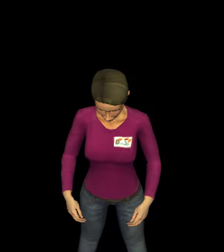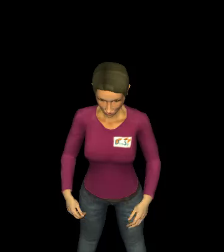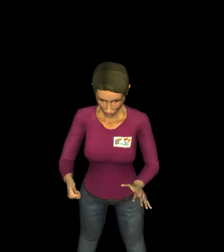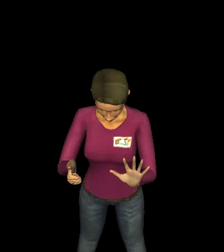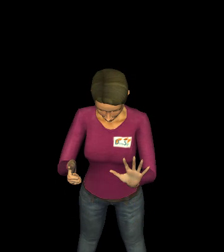6